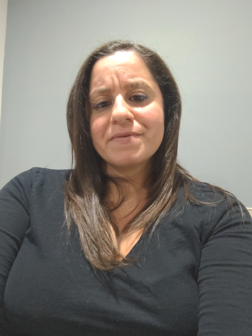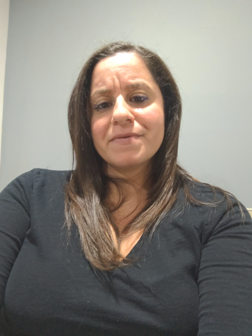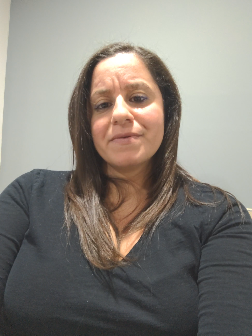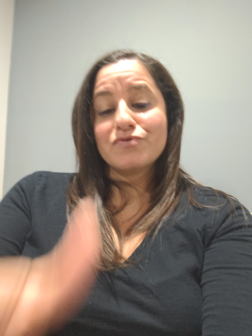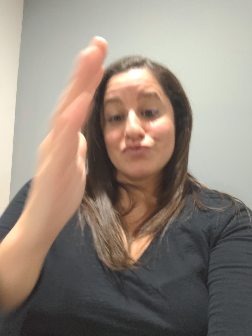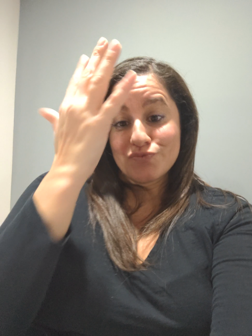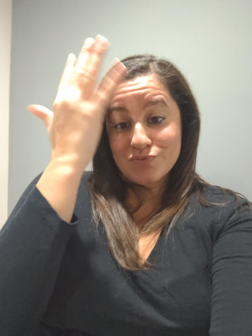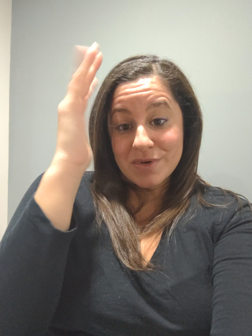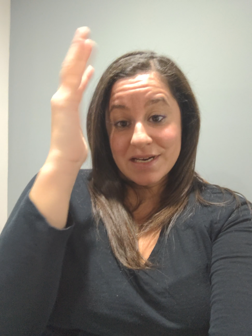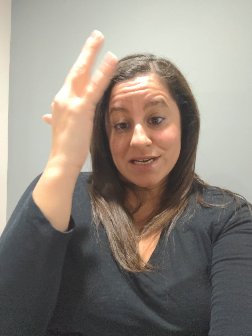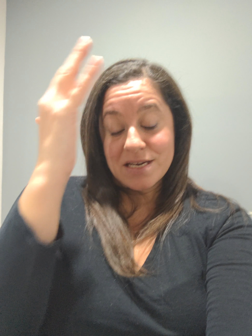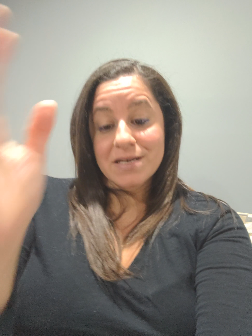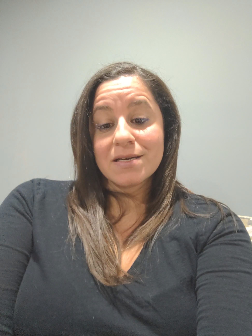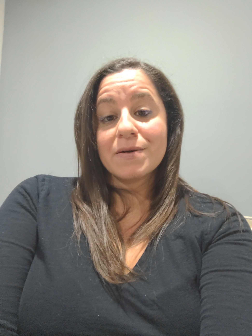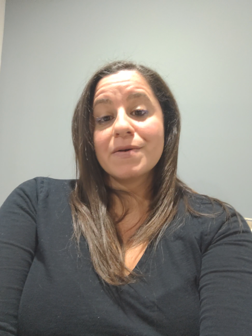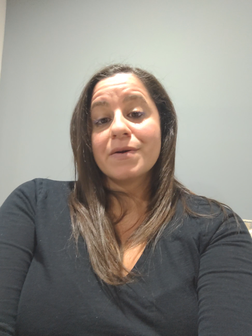tree